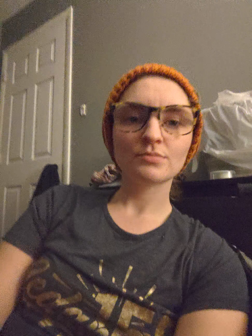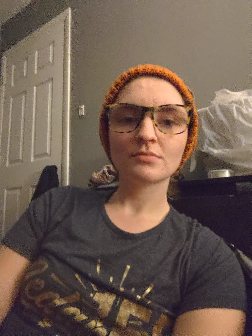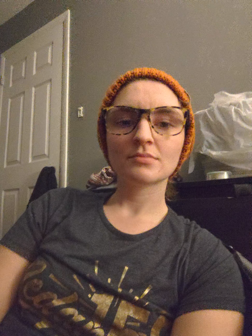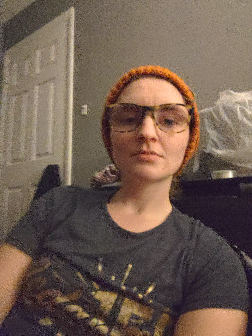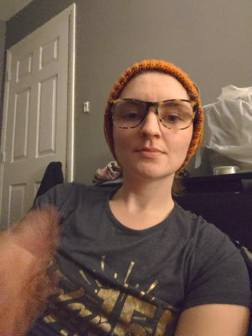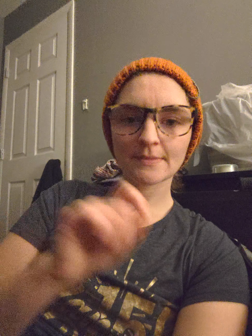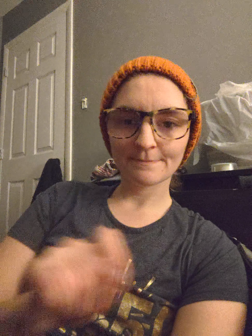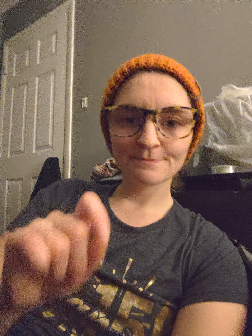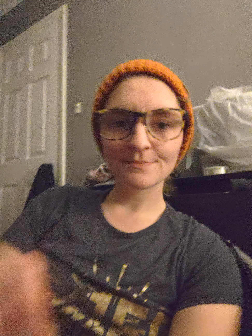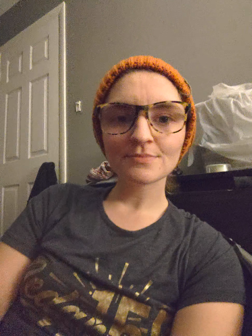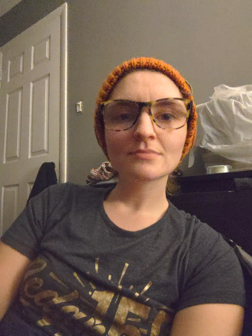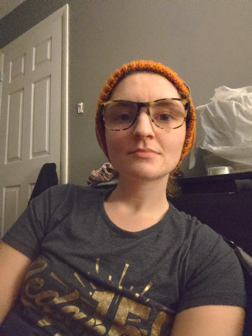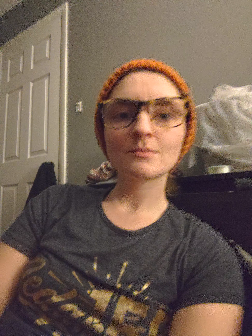pencil